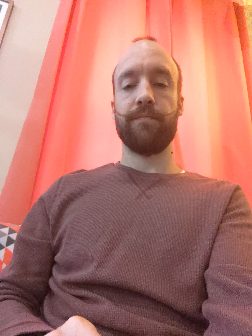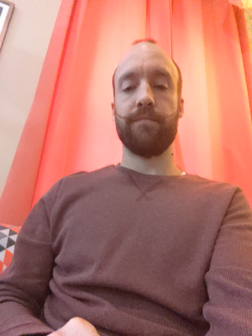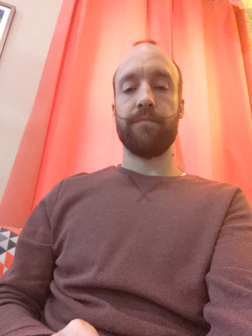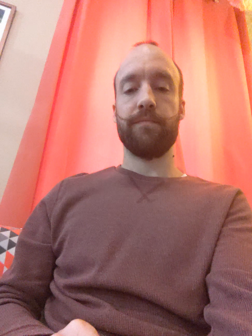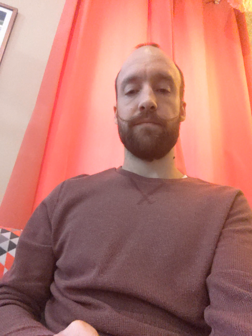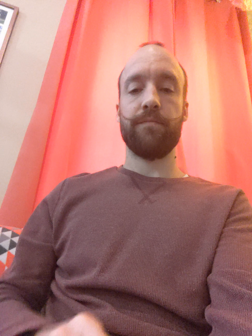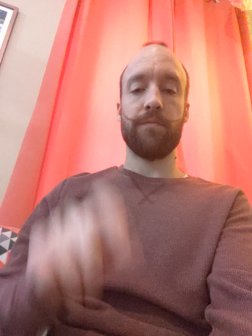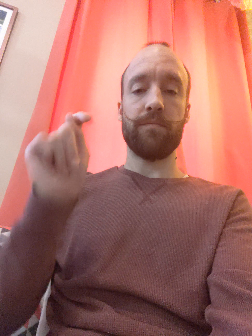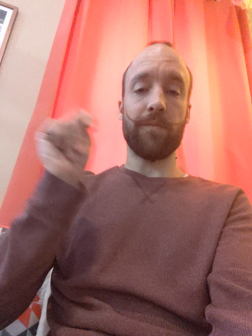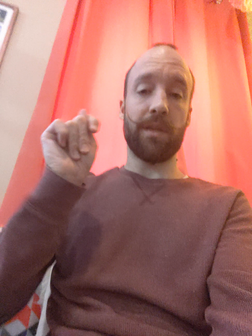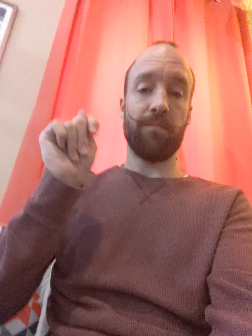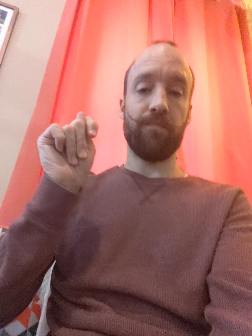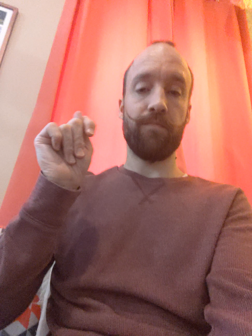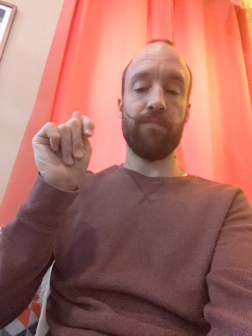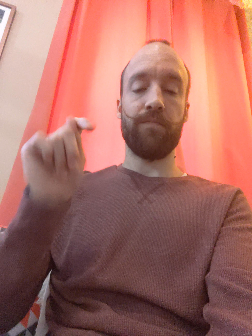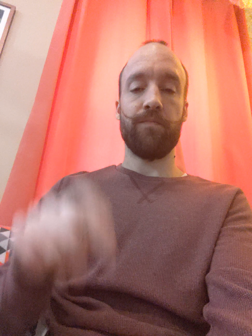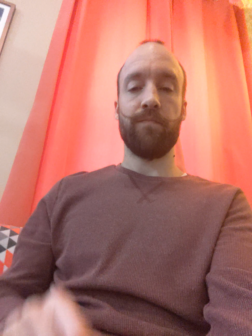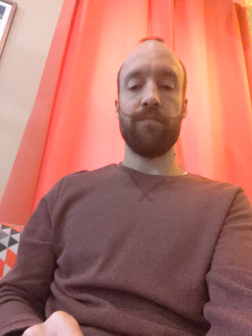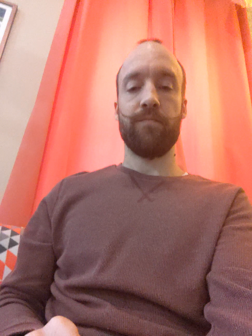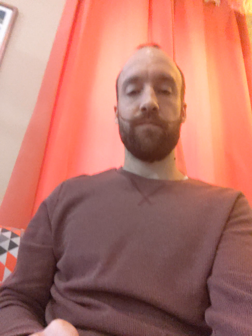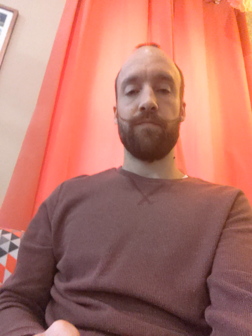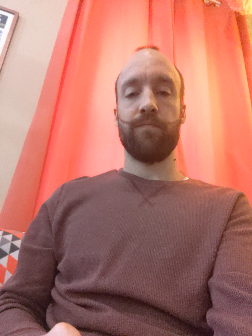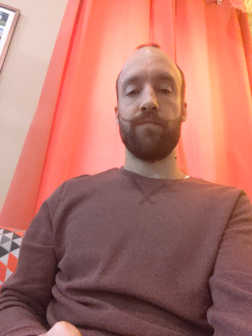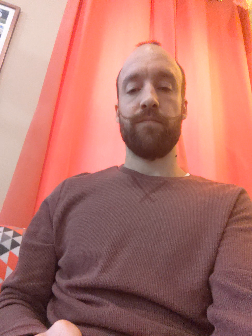potty